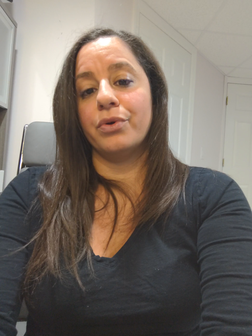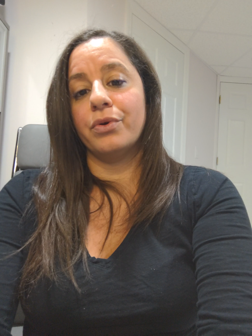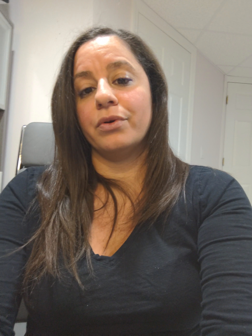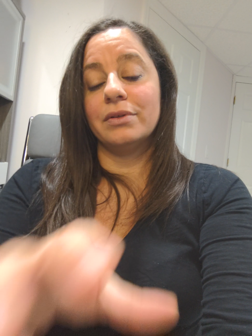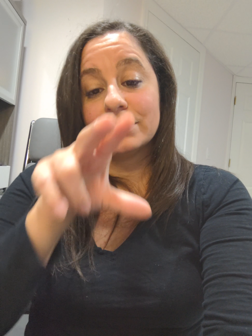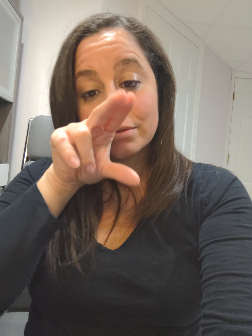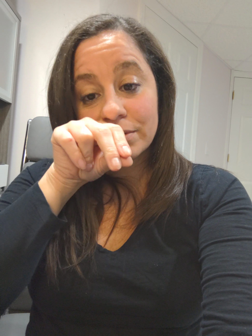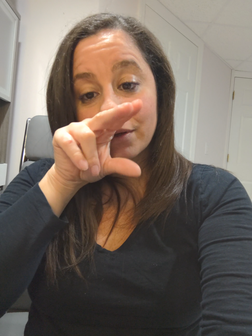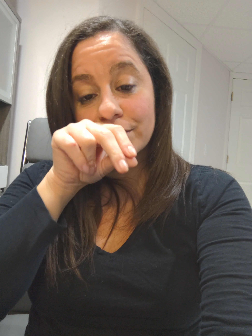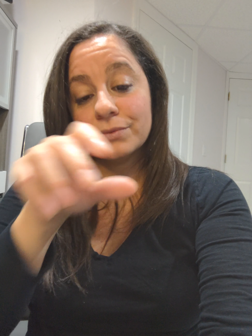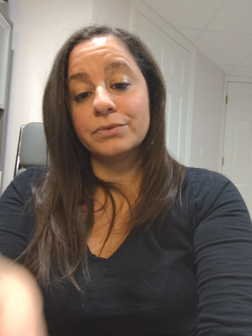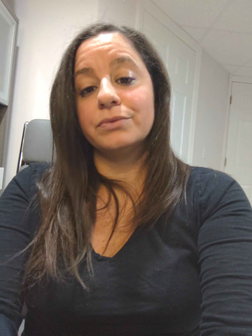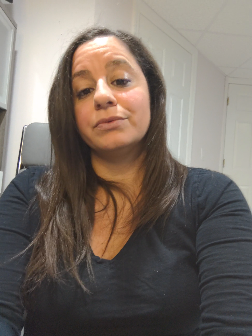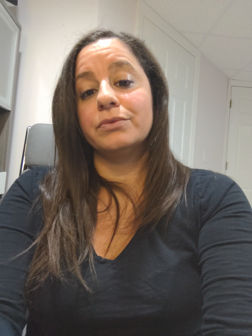duck